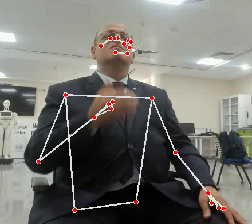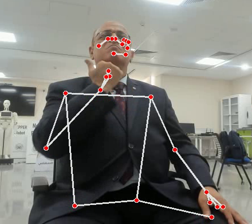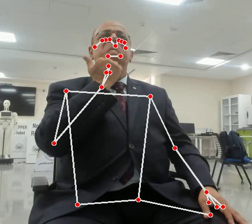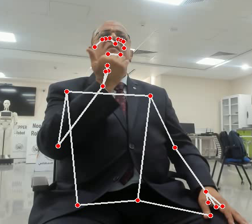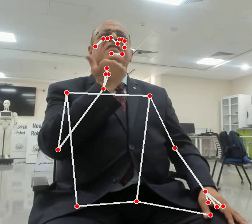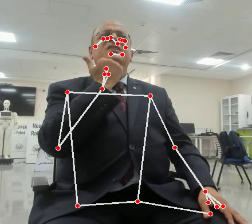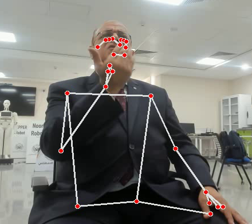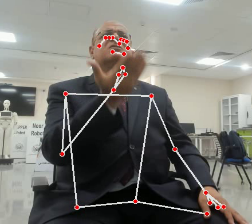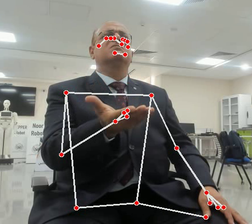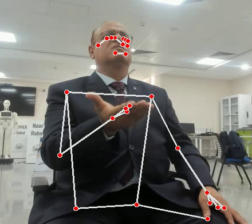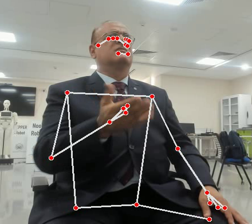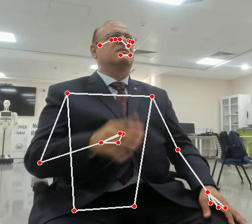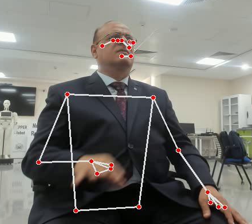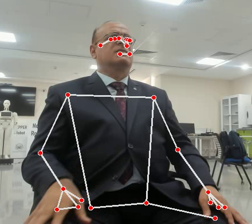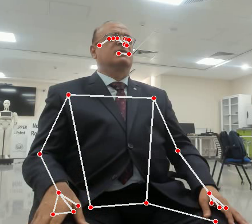mafish